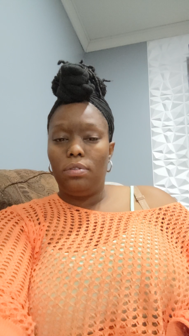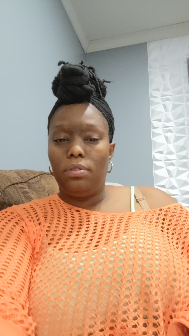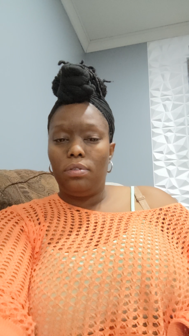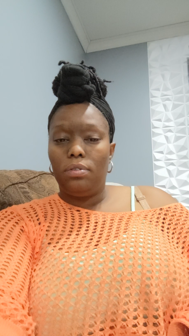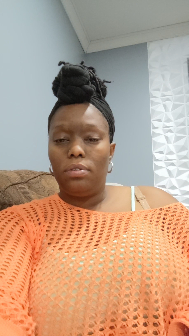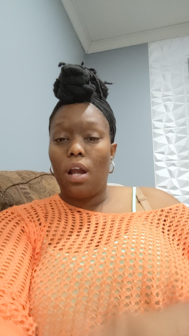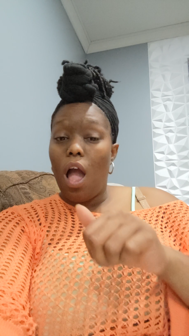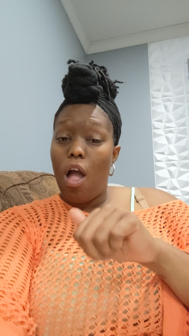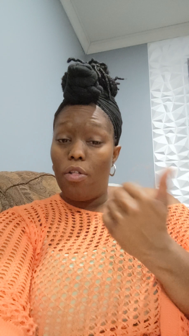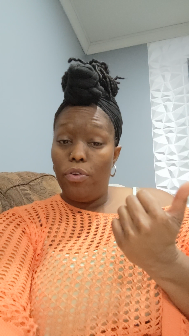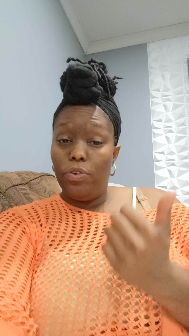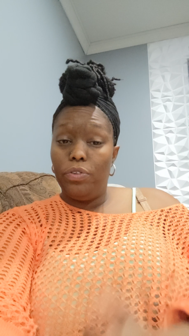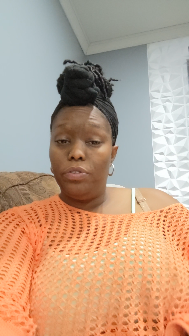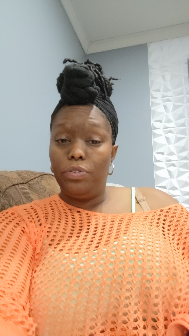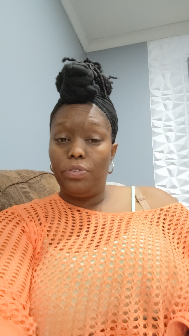other